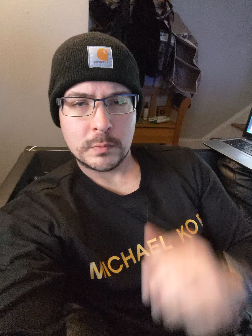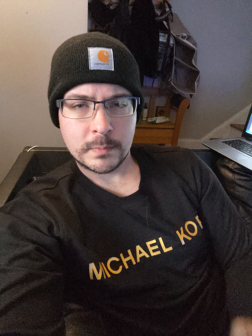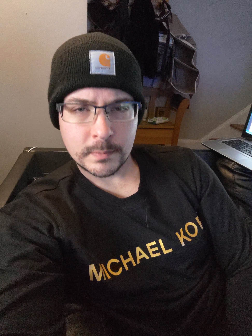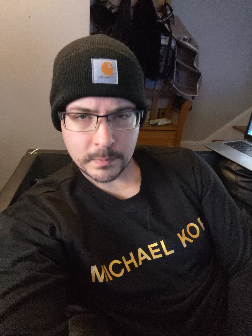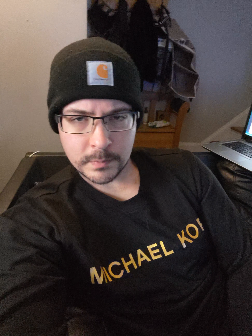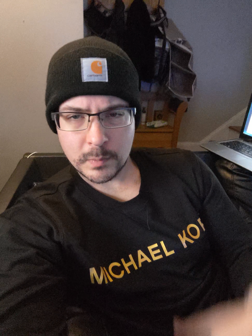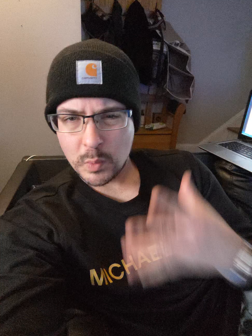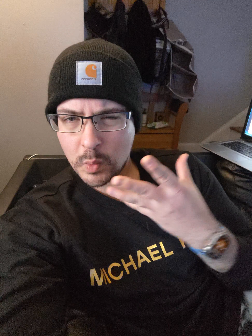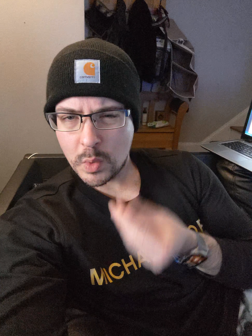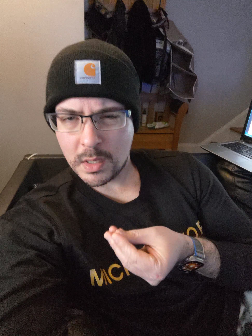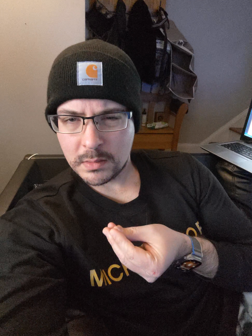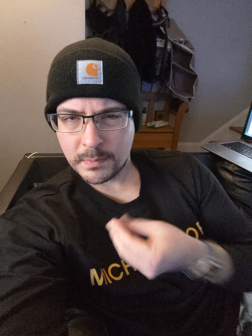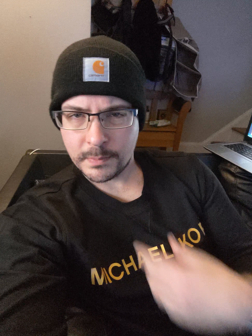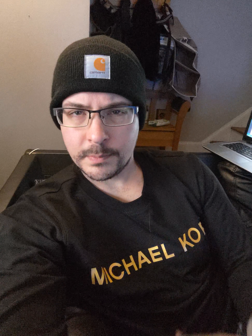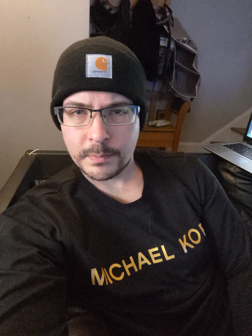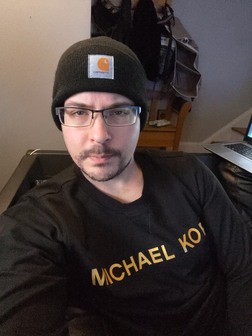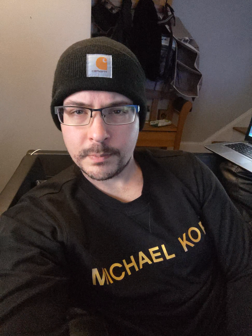wet